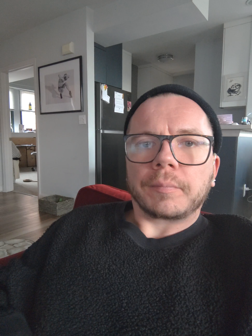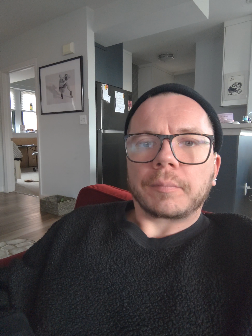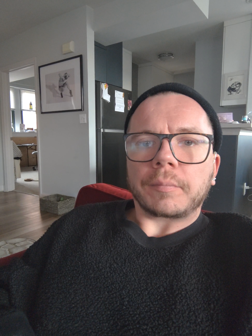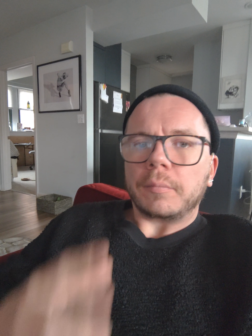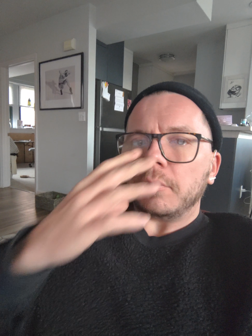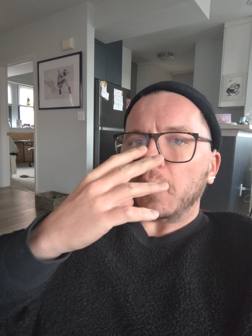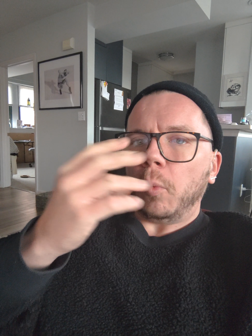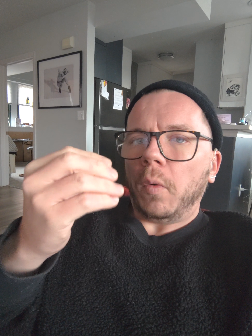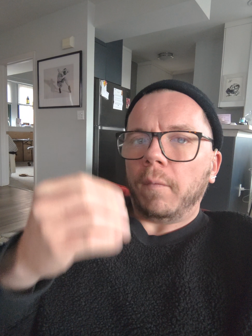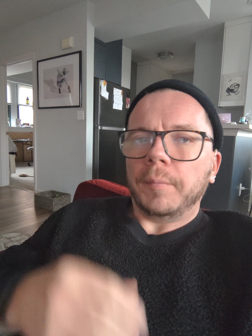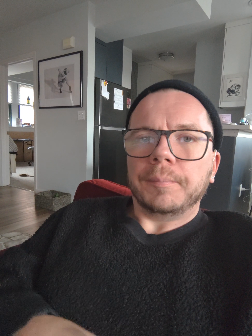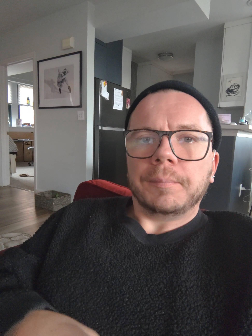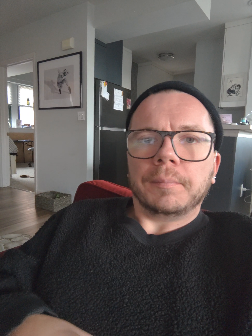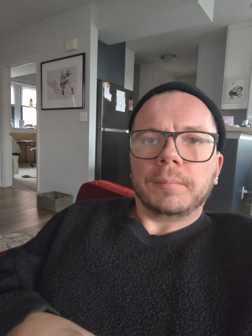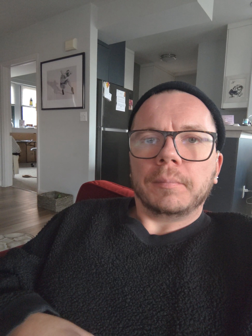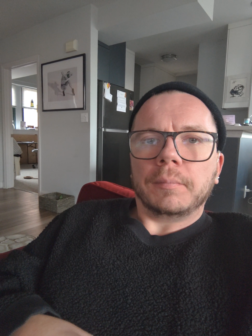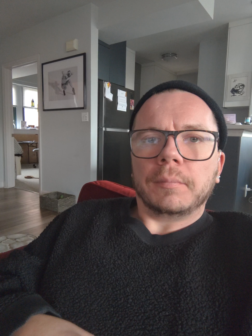wolf